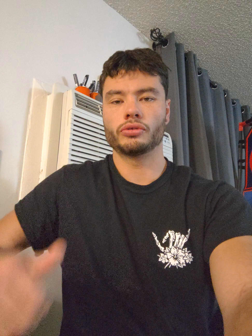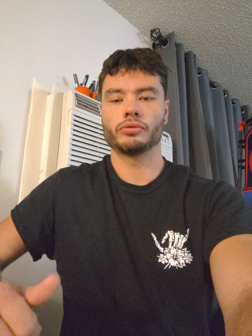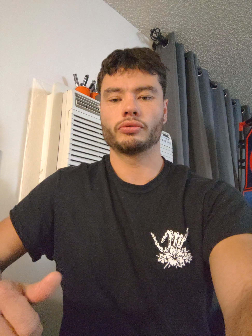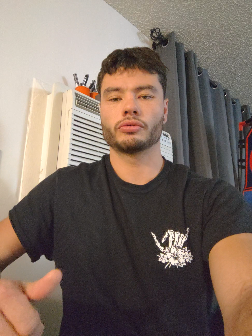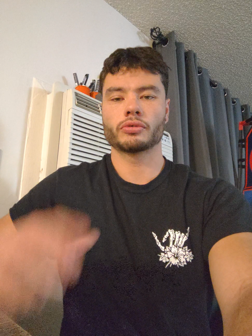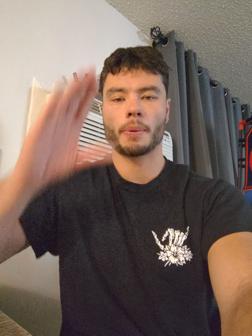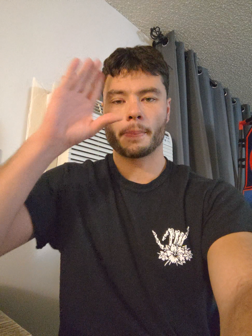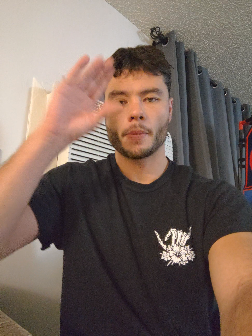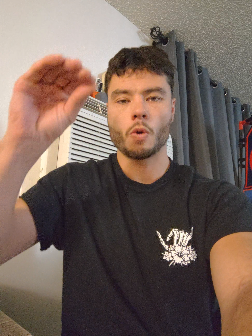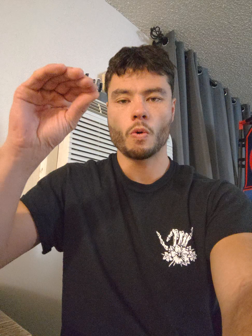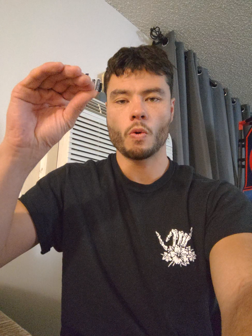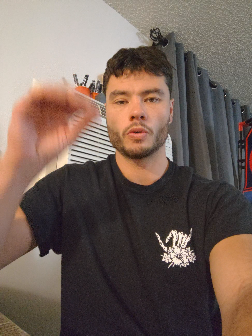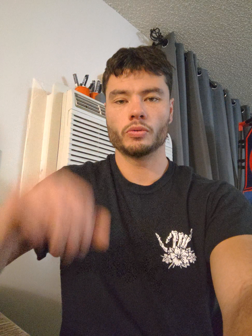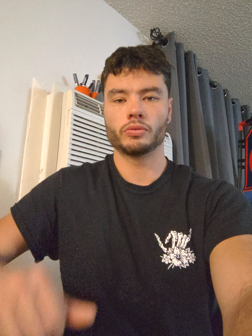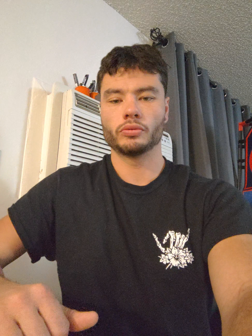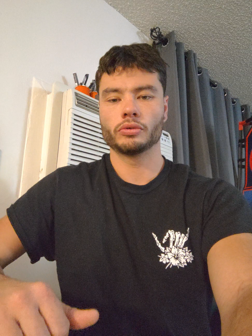boy